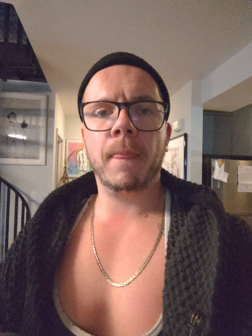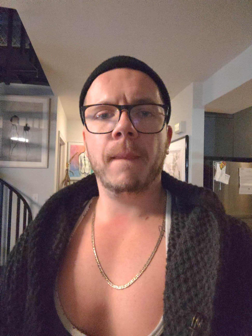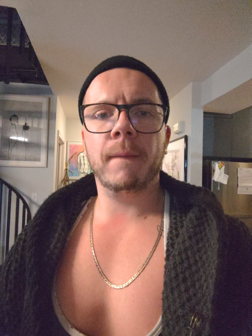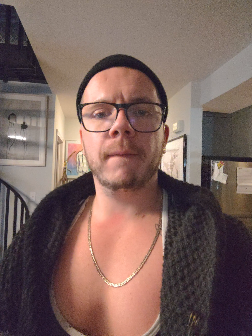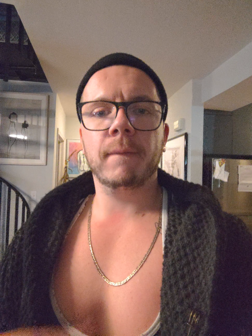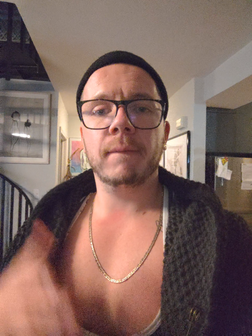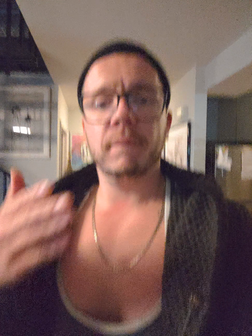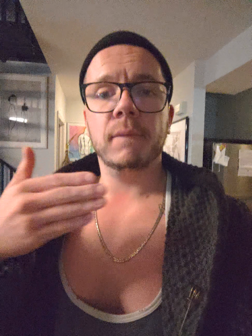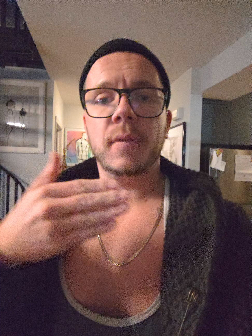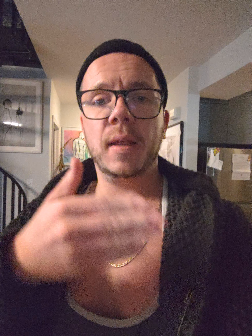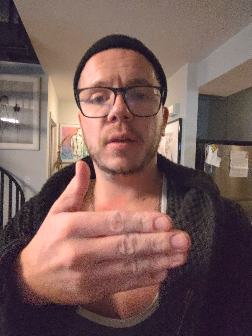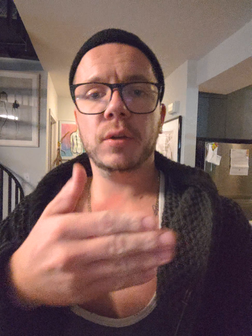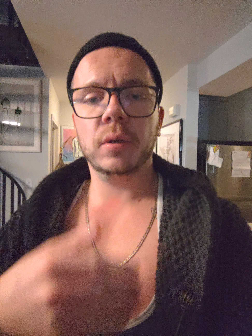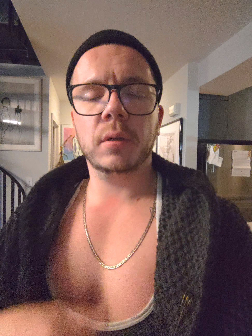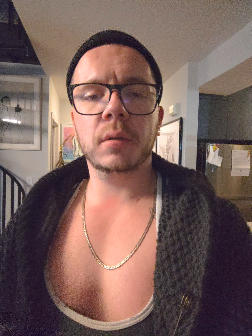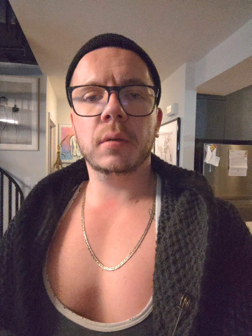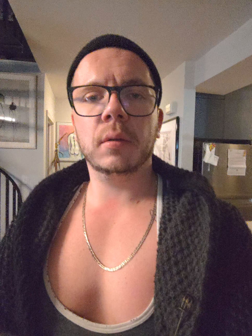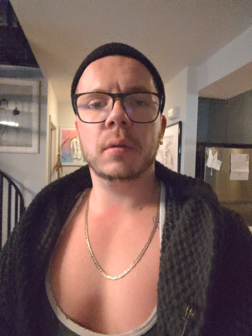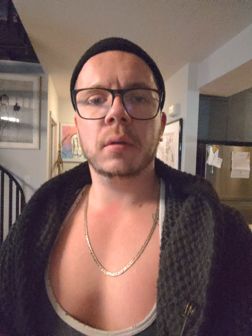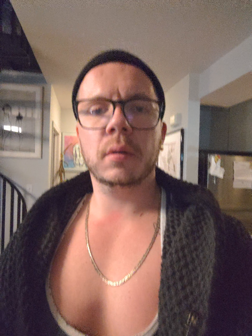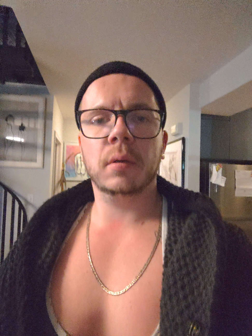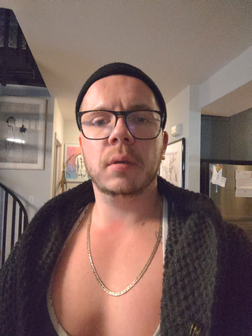fish